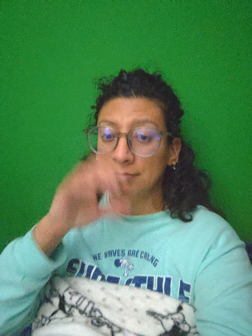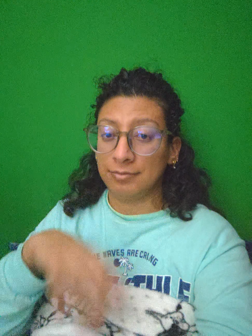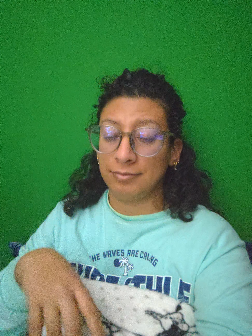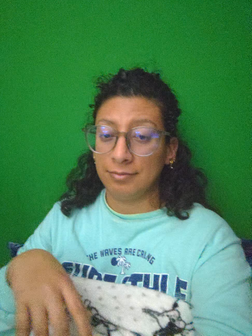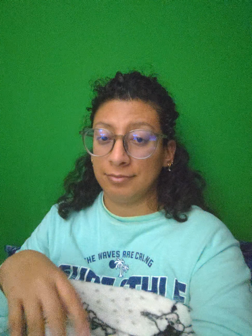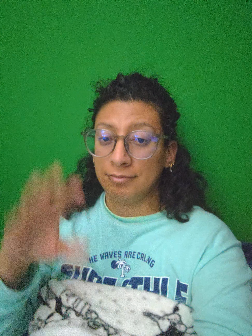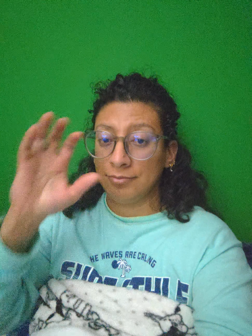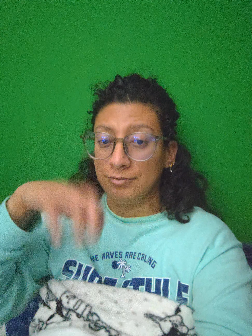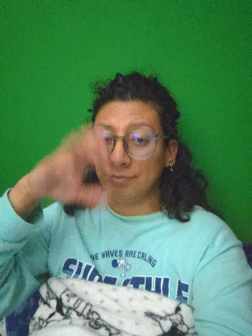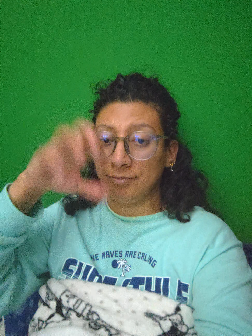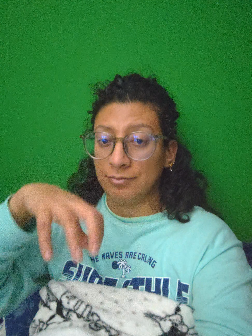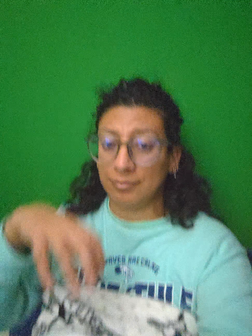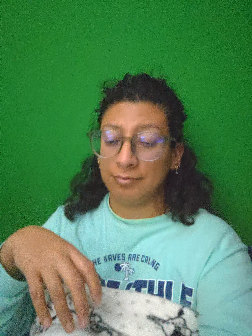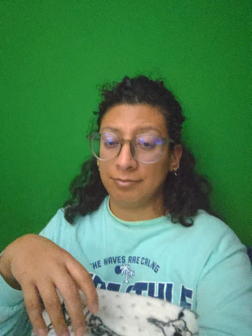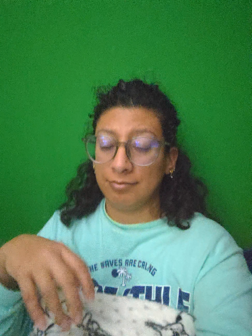rain